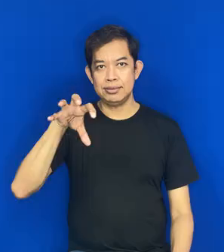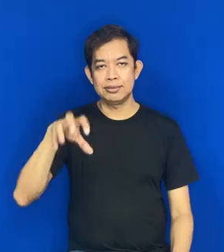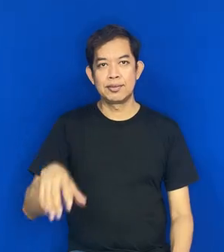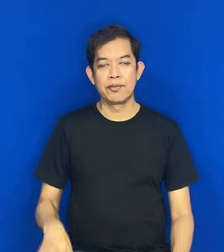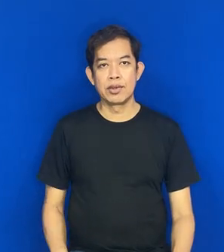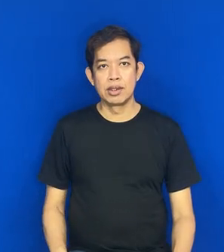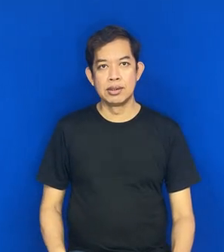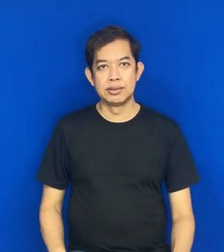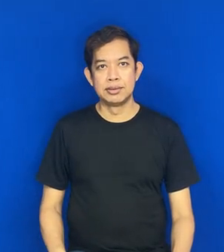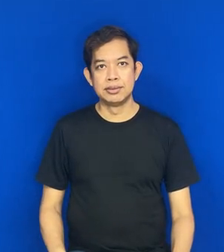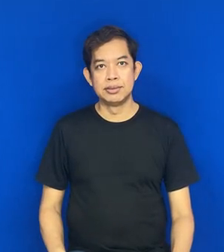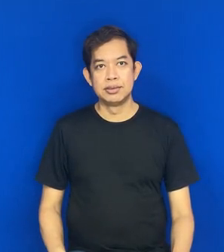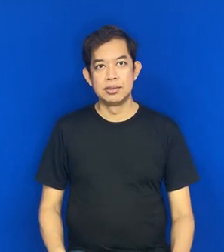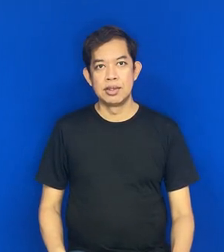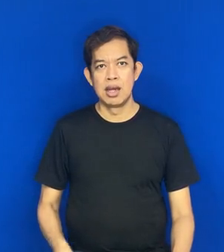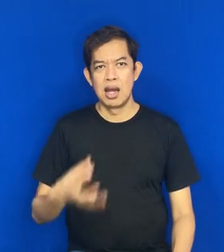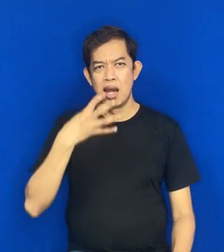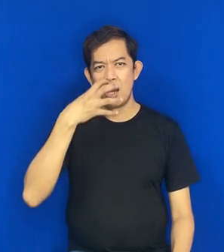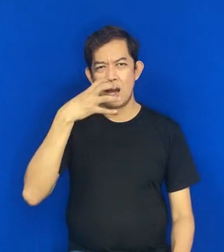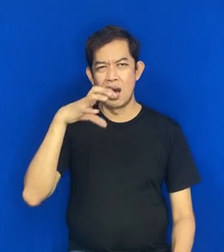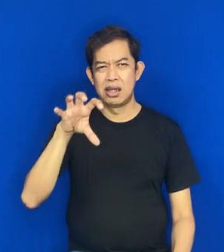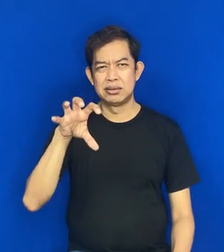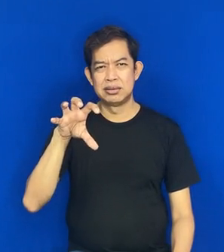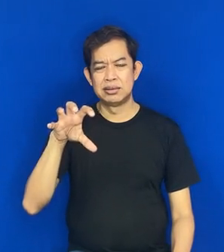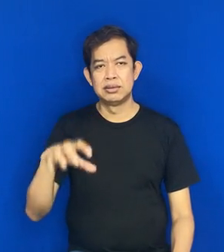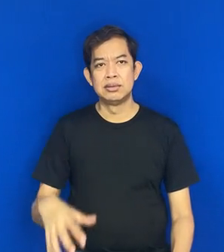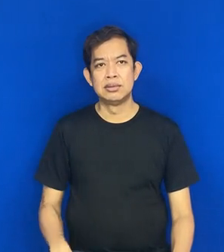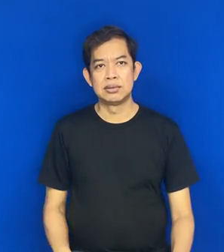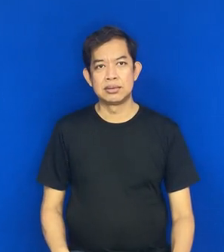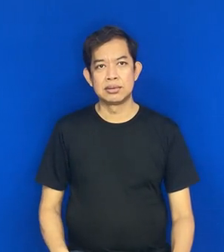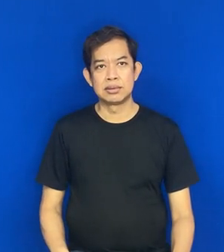hot